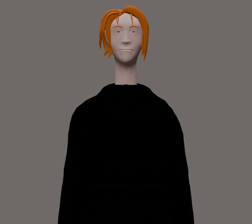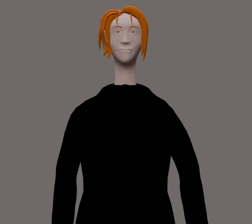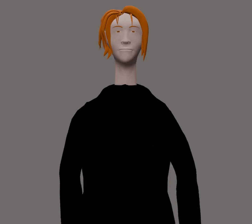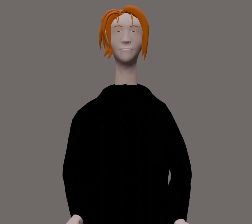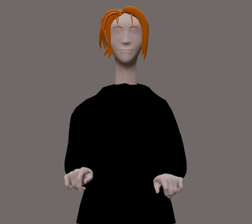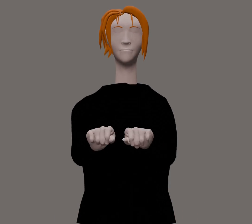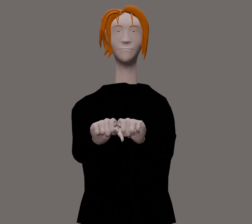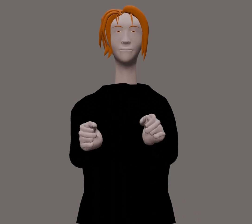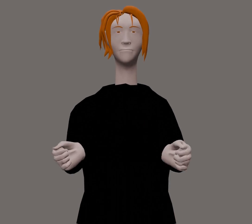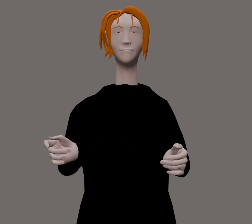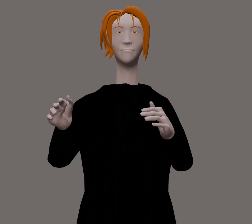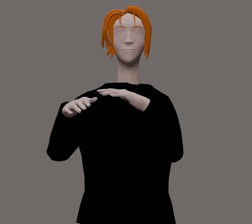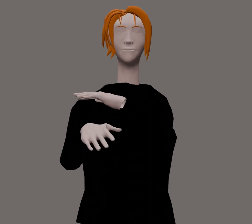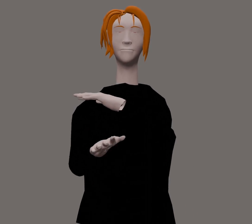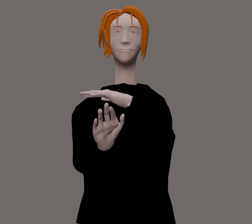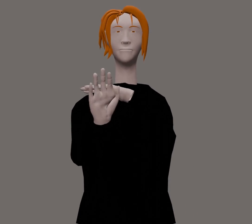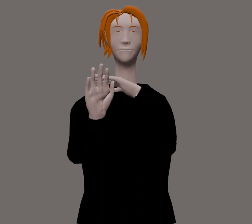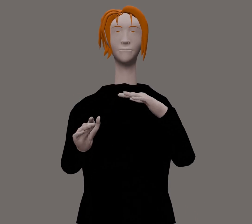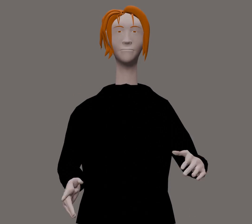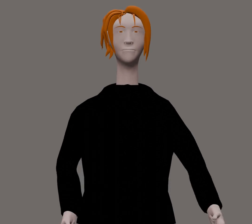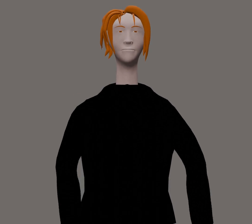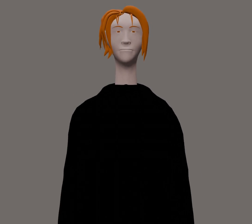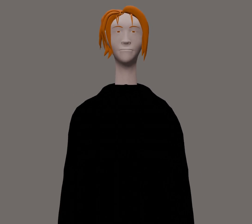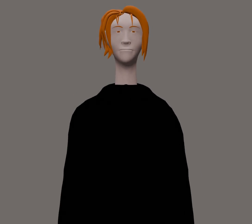Breaking In